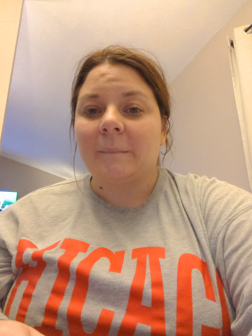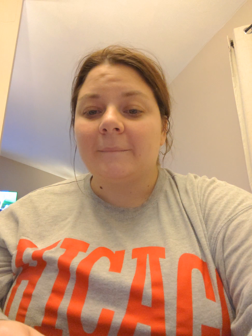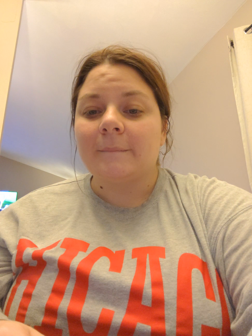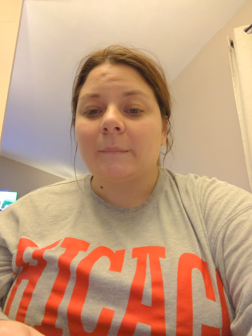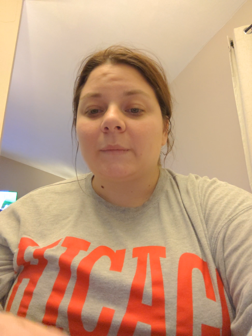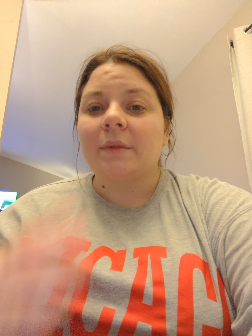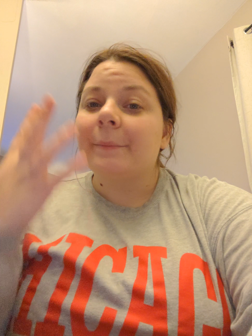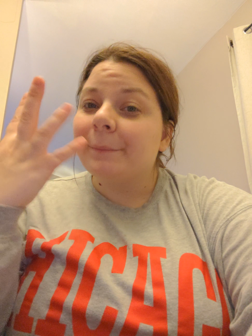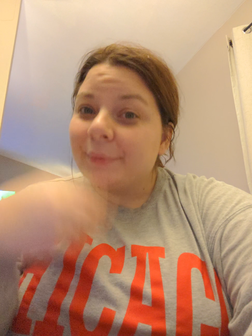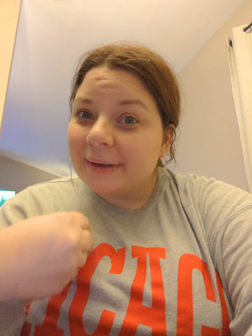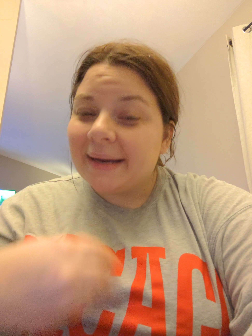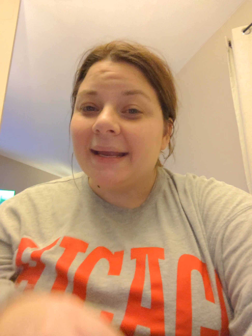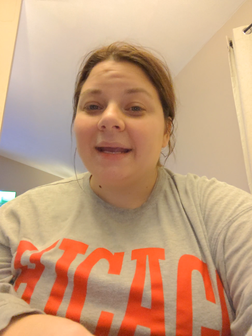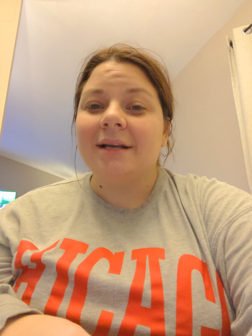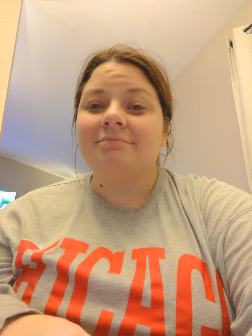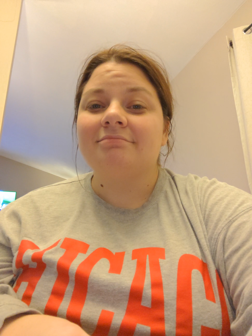pretty